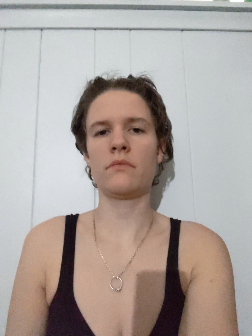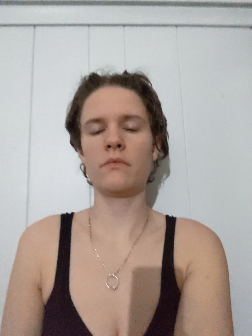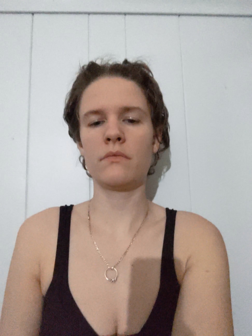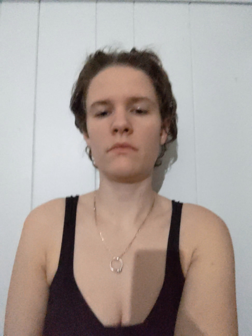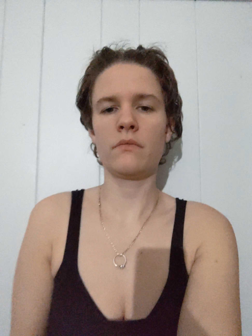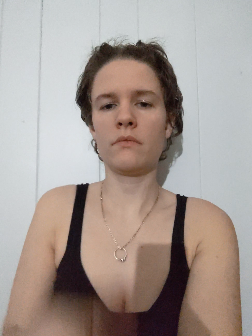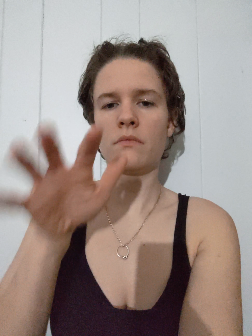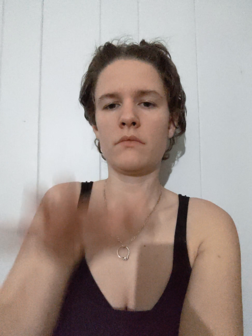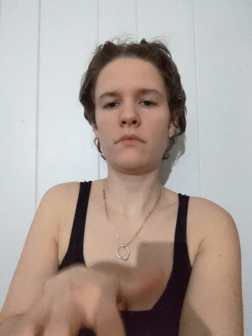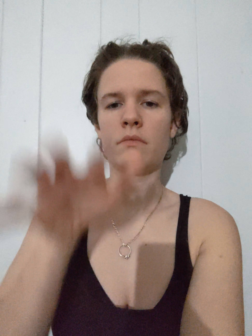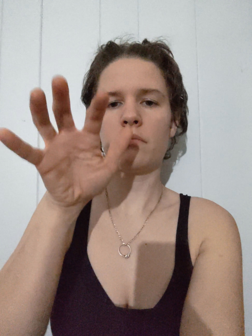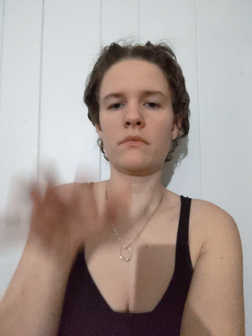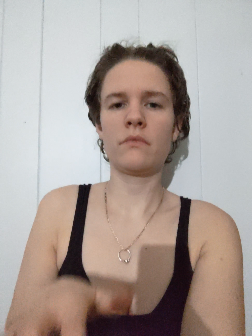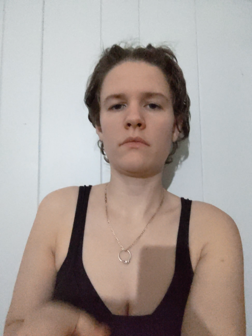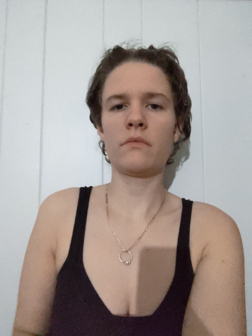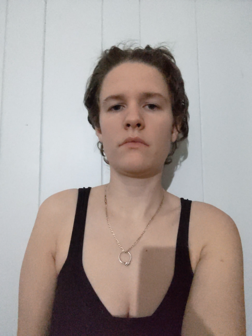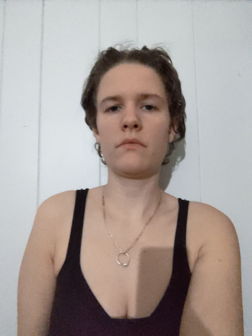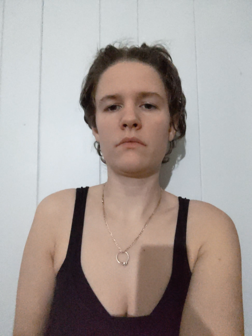alligator